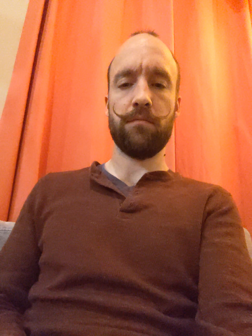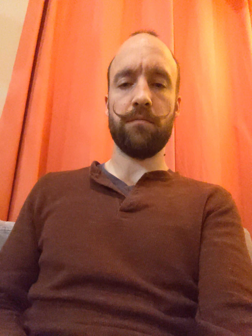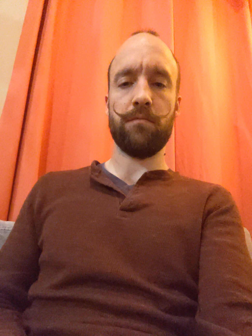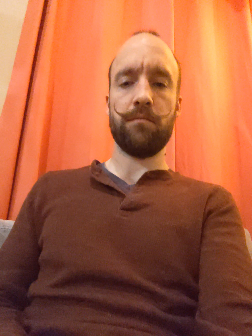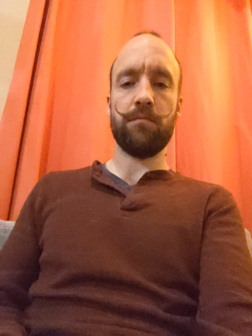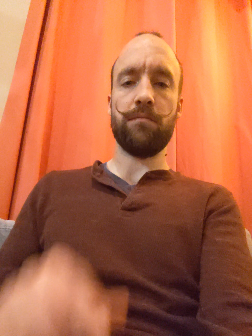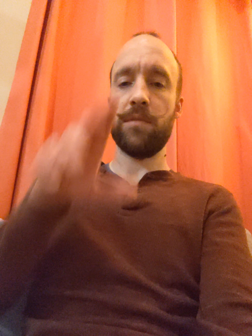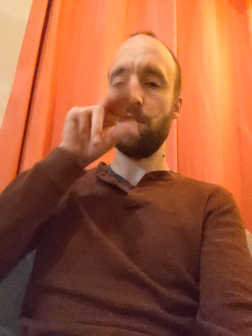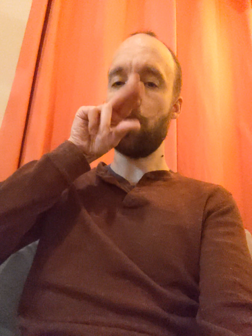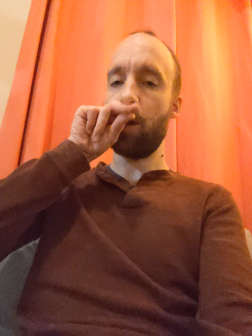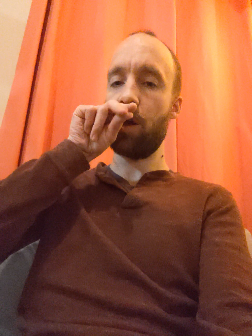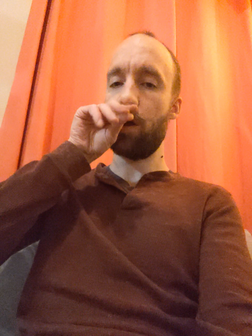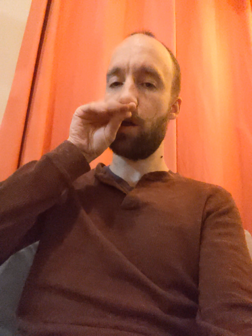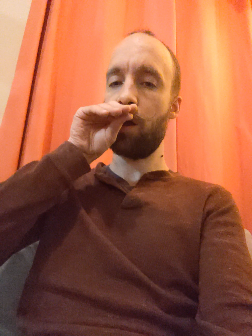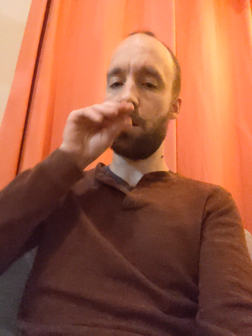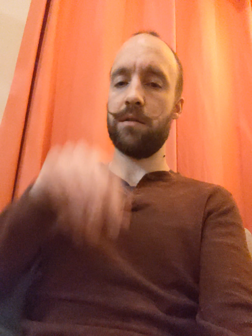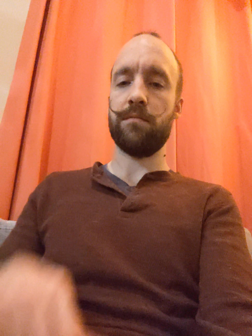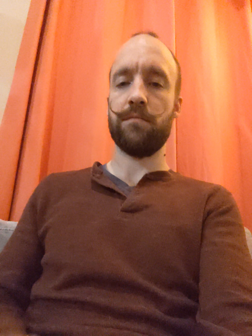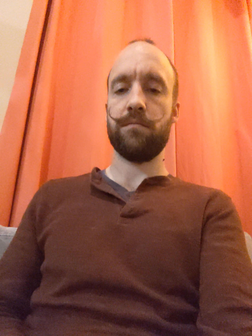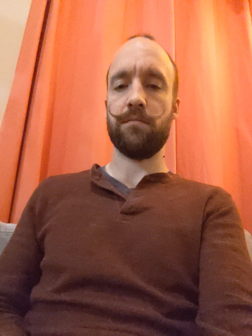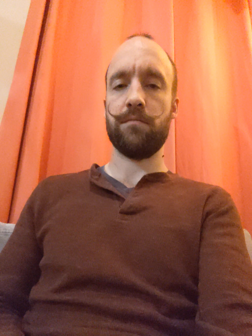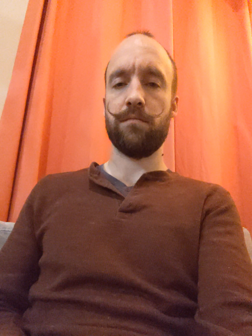goose